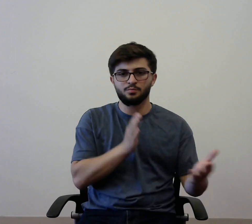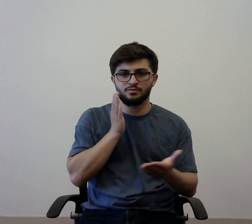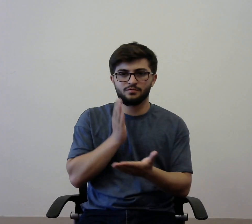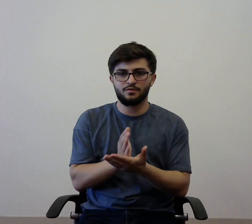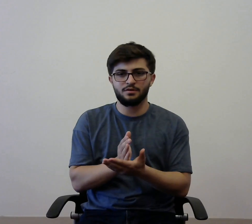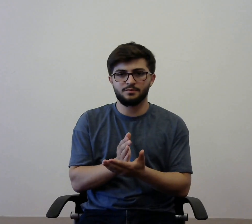var